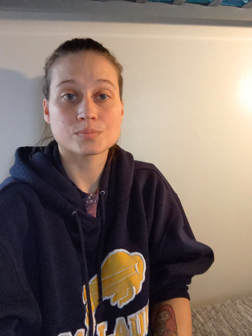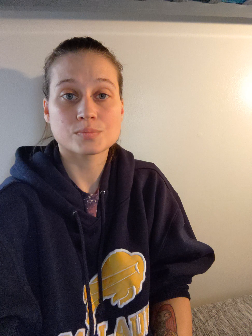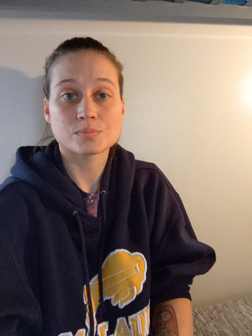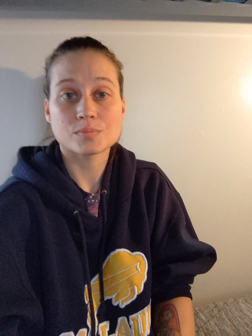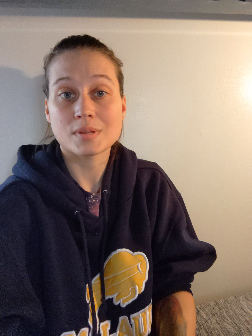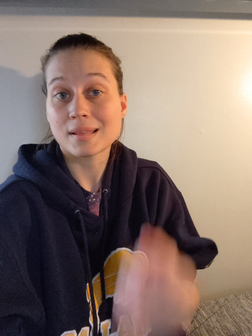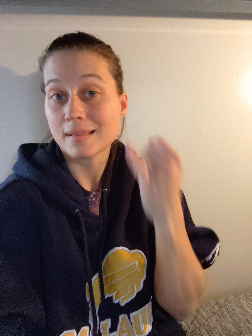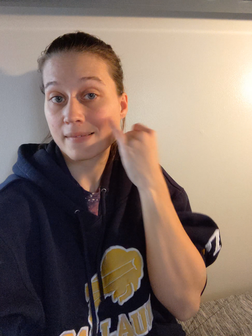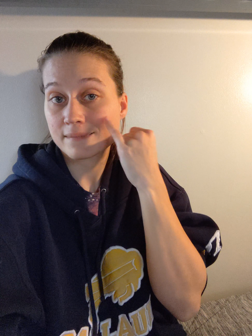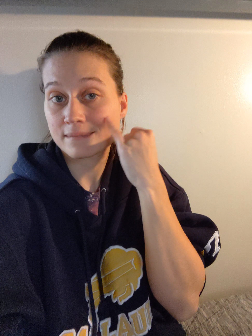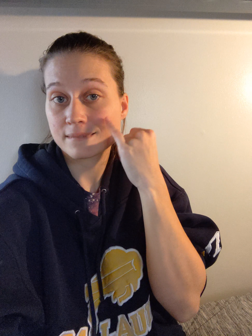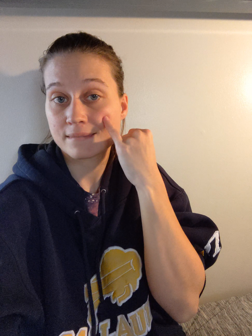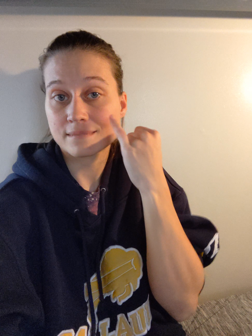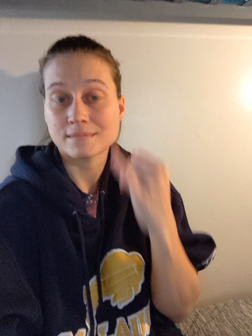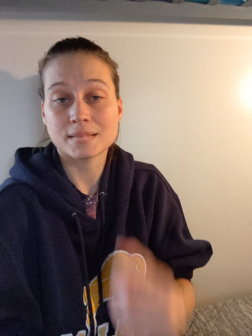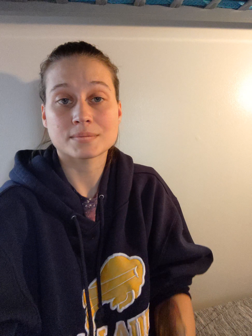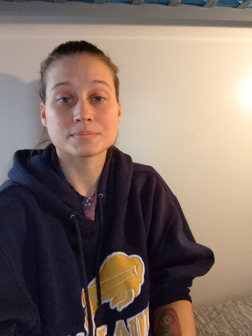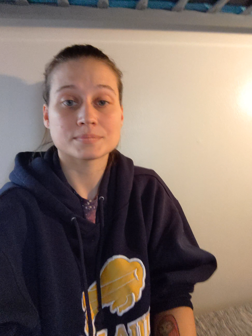if